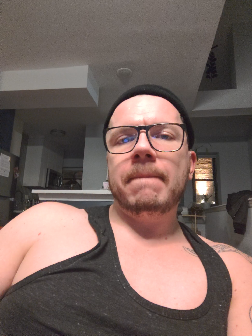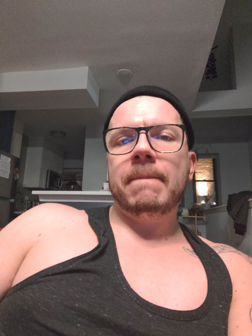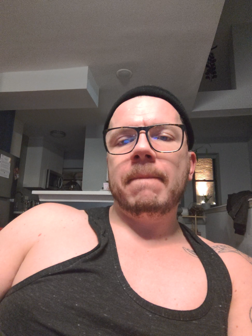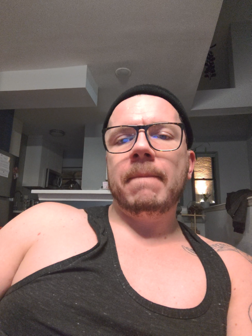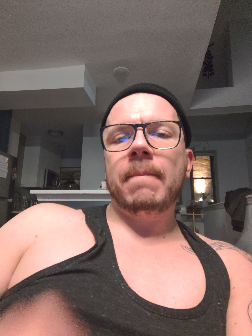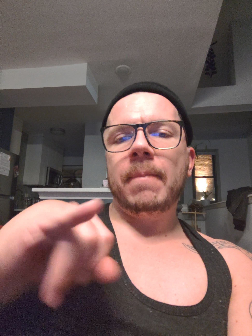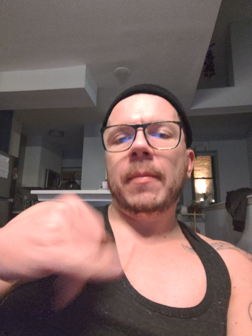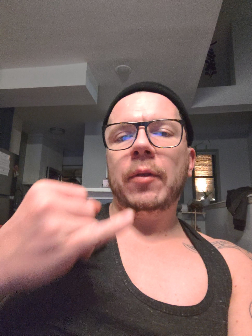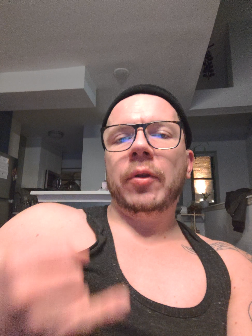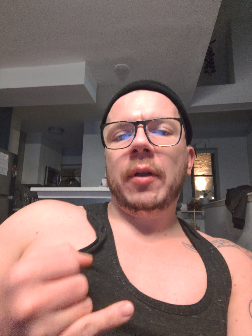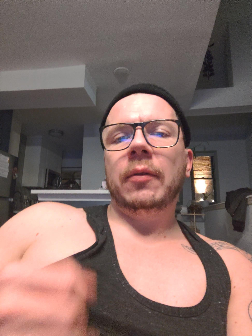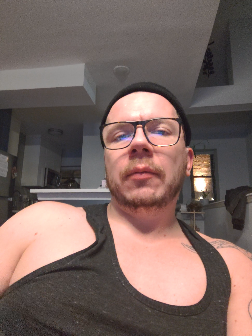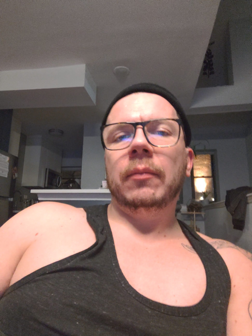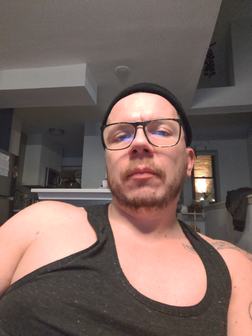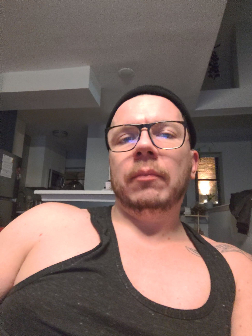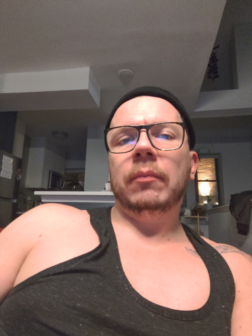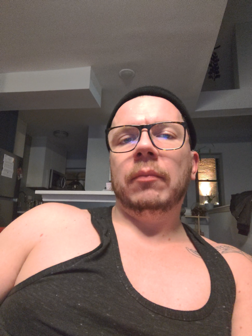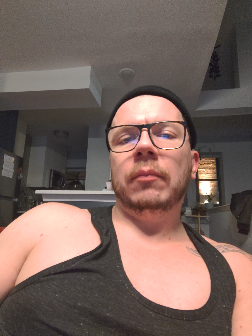jeans